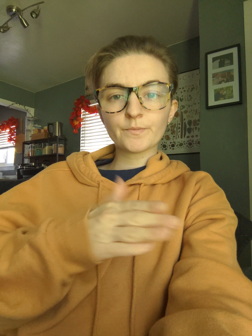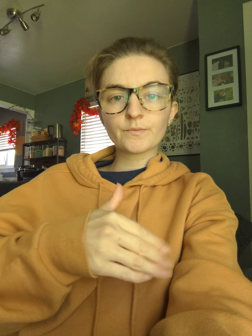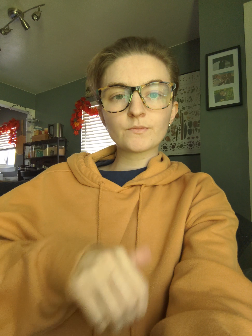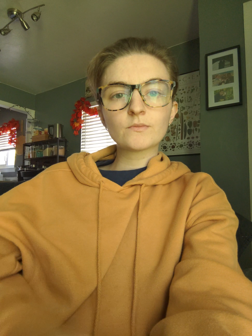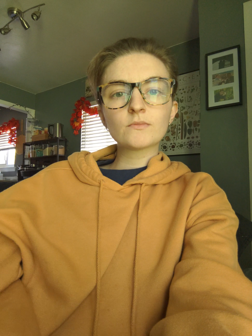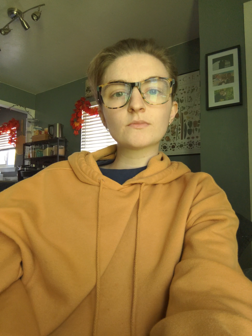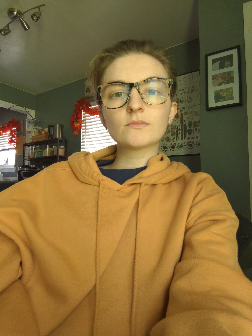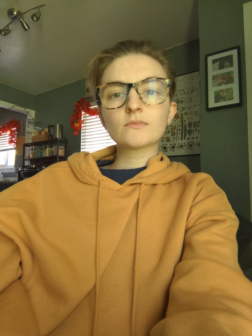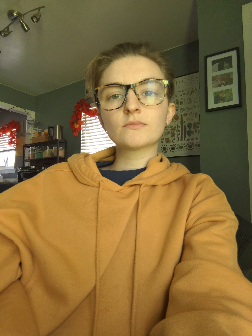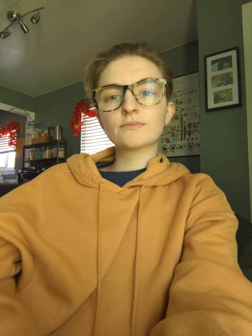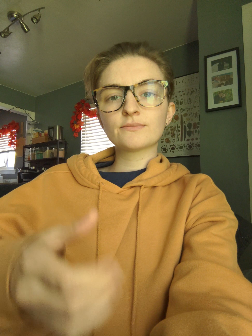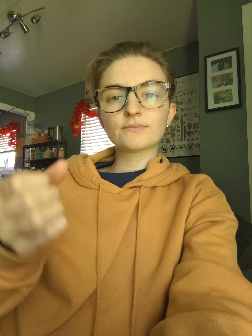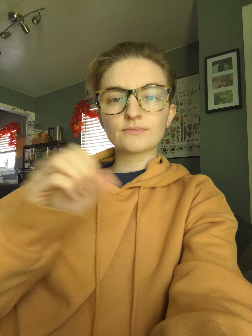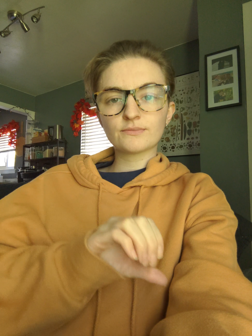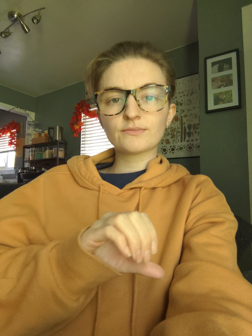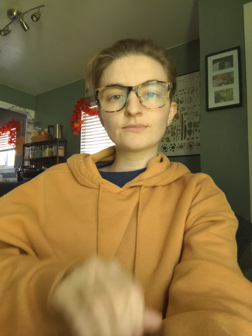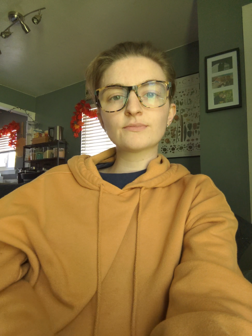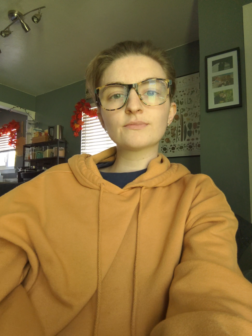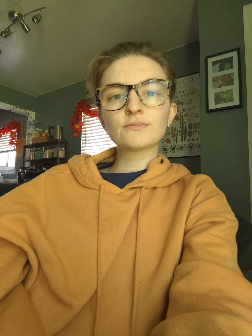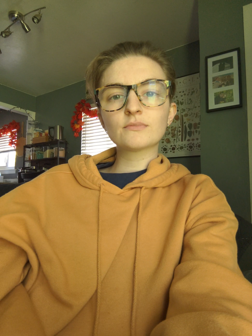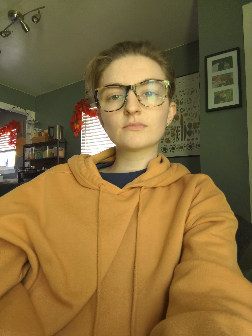dump